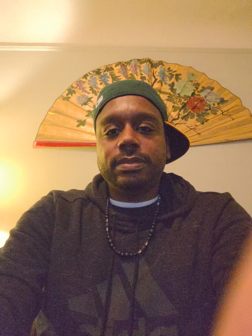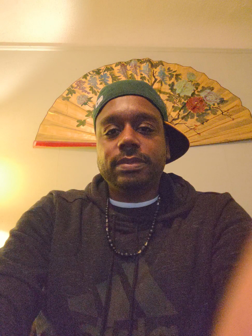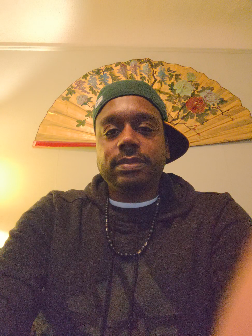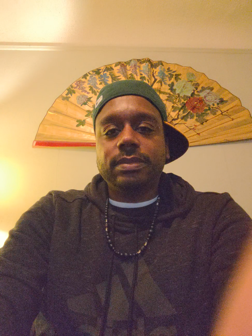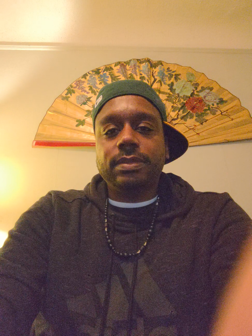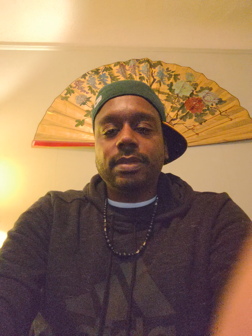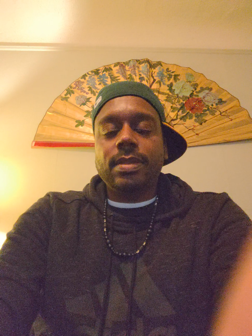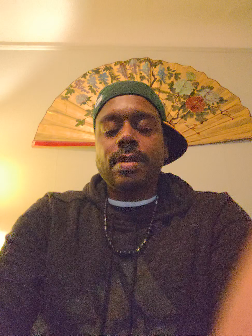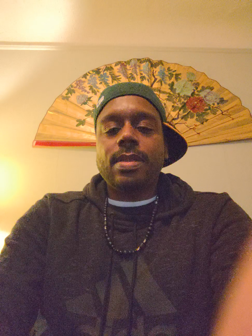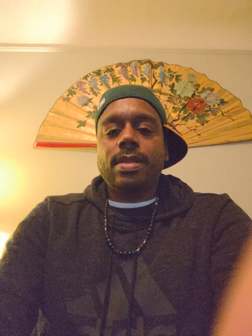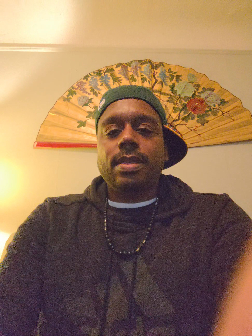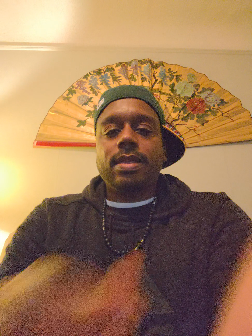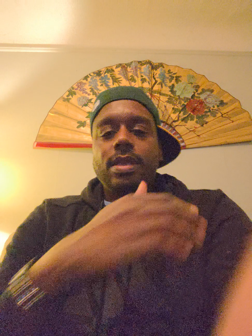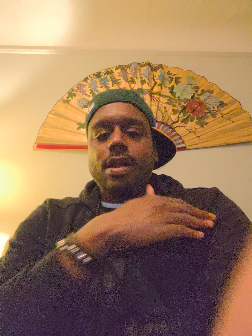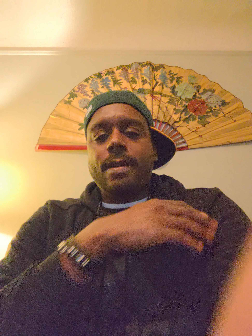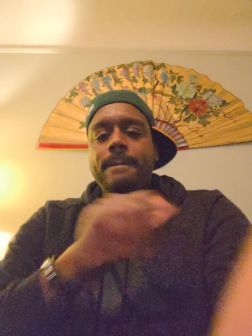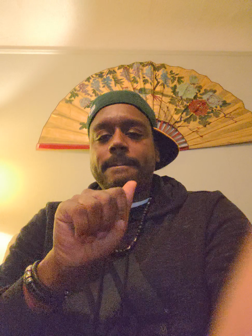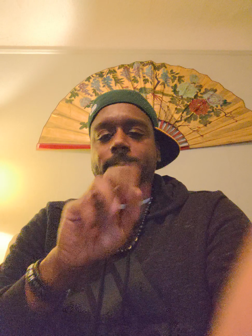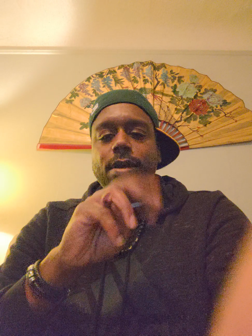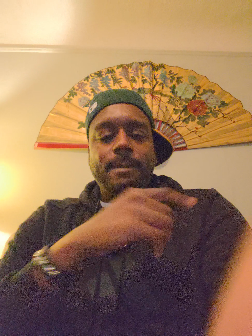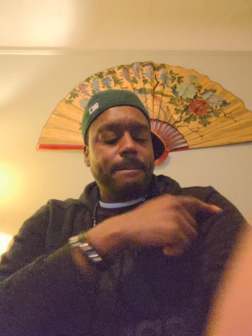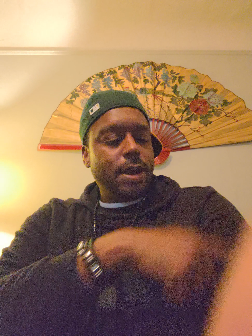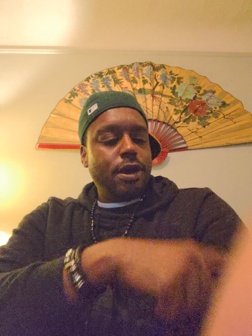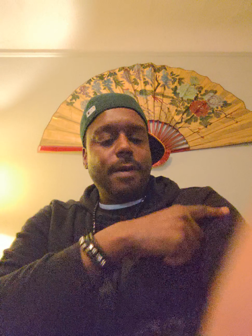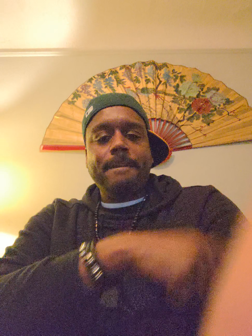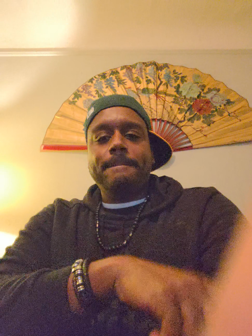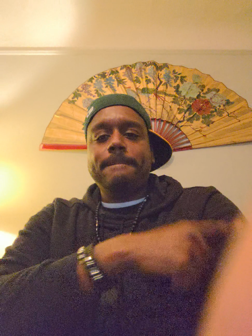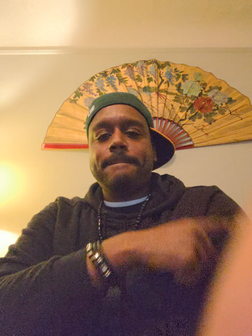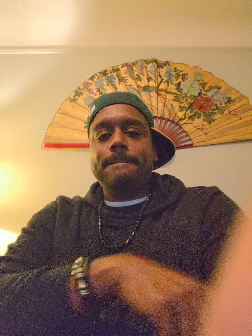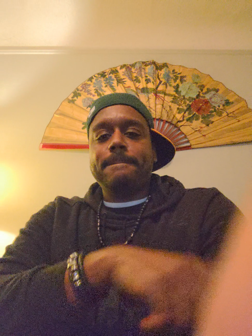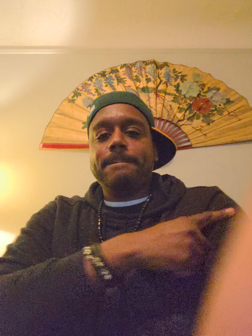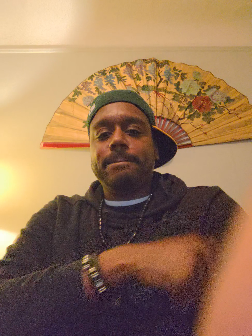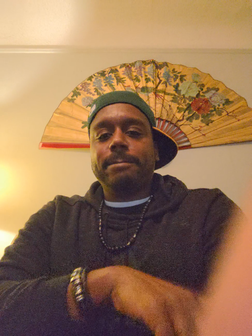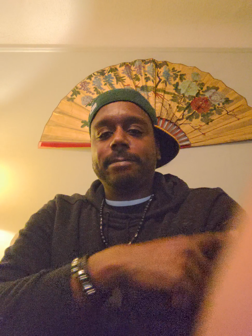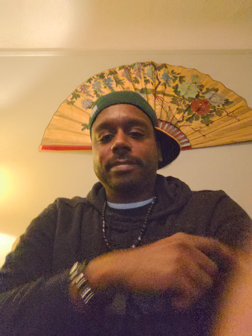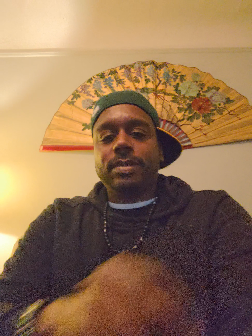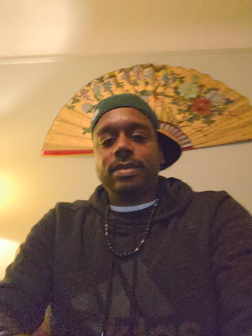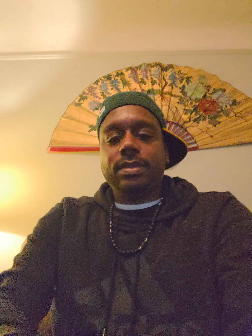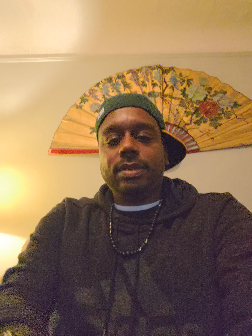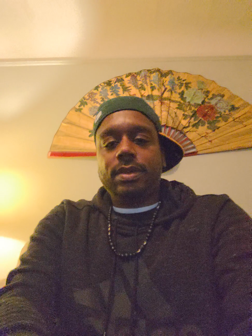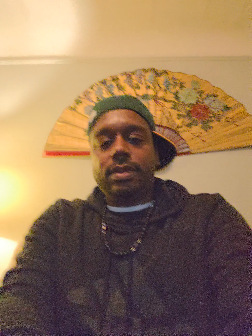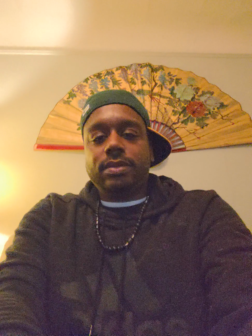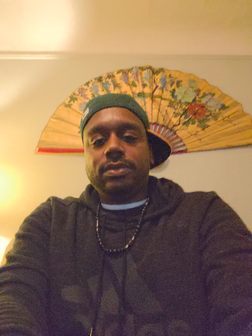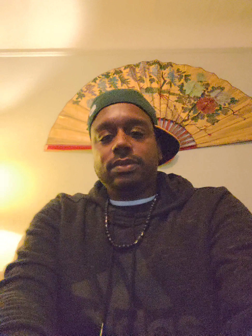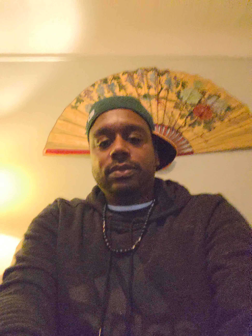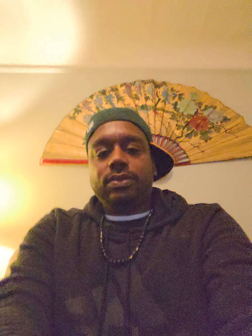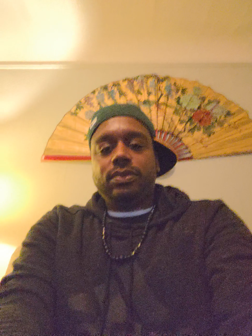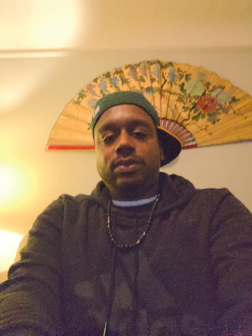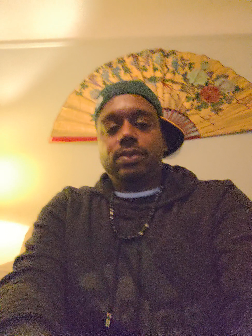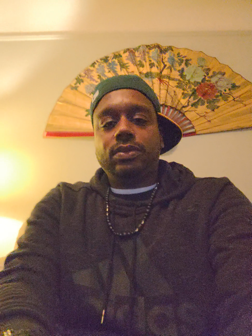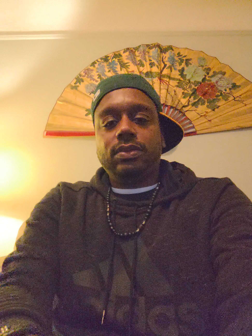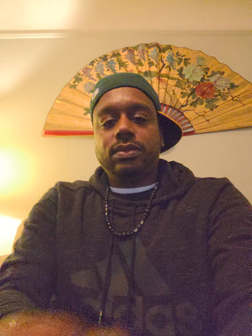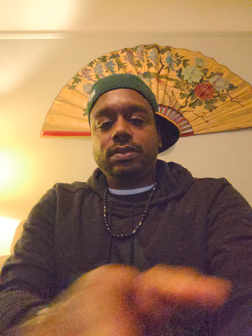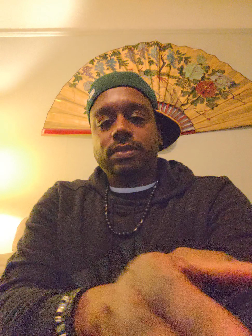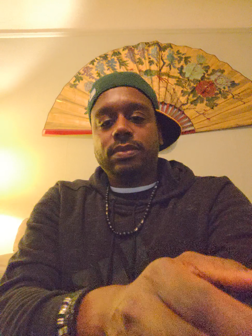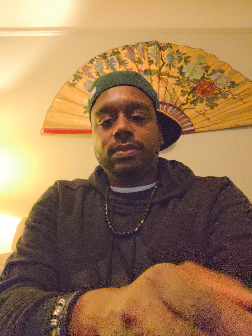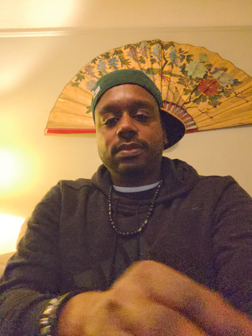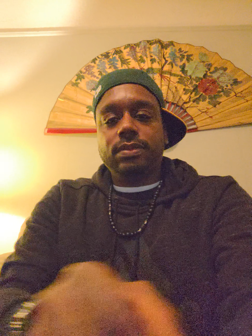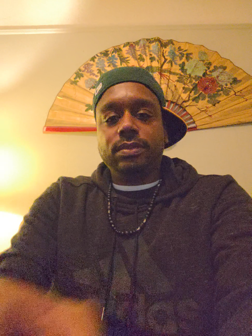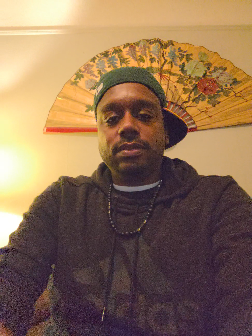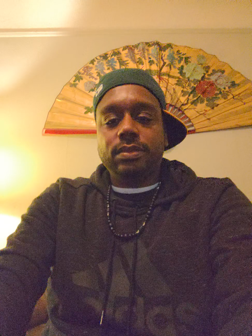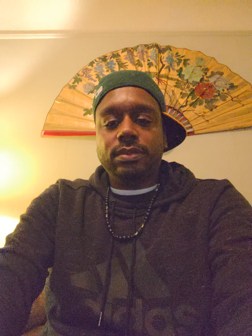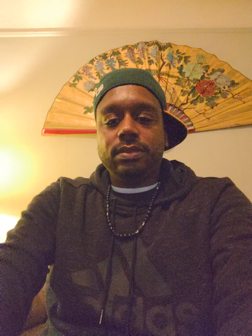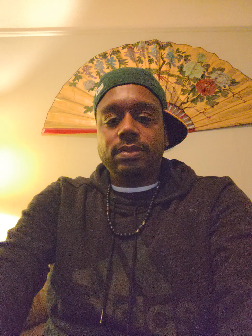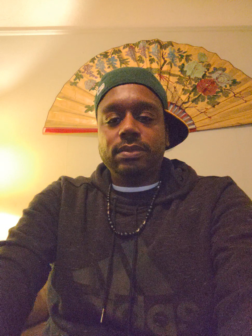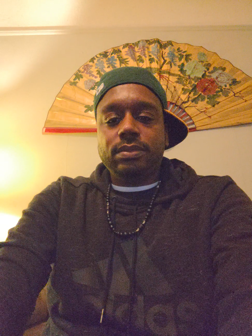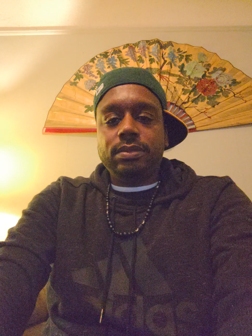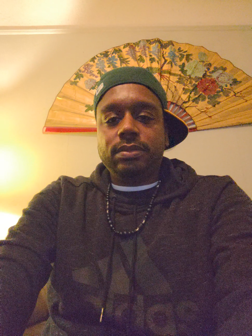arm